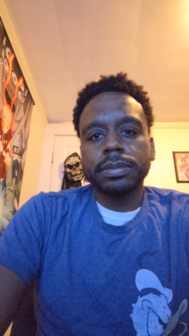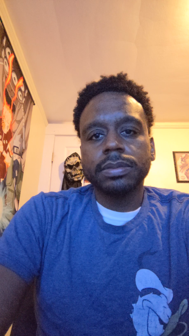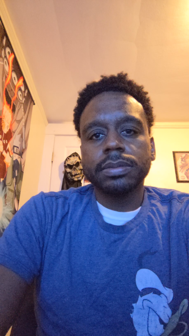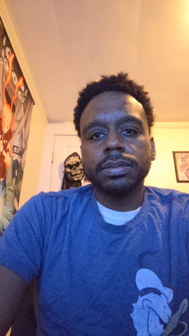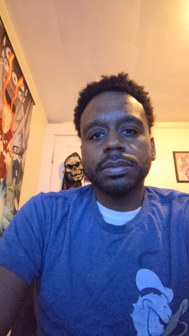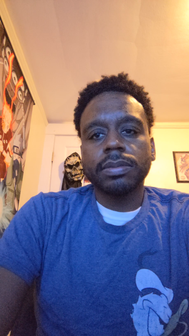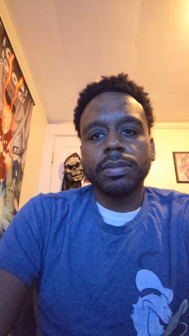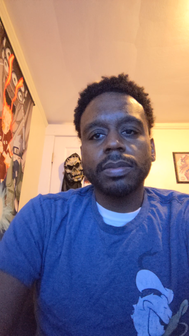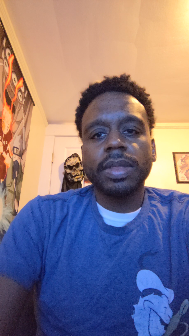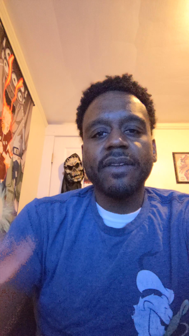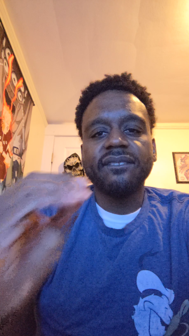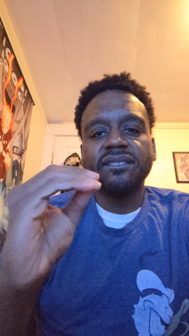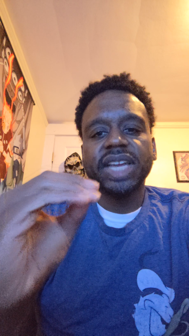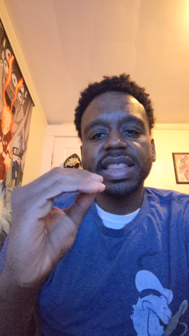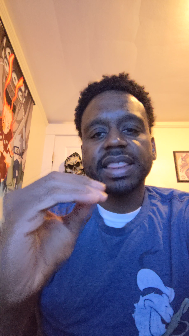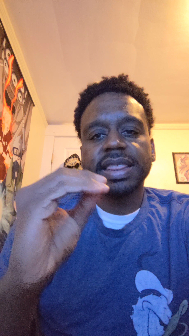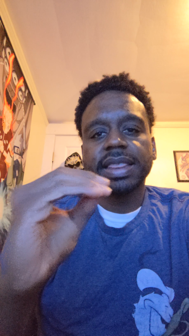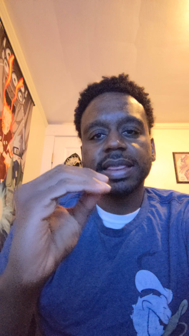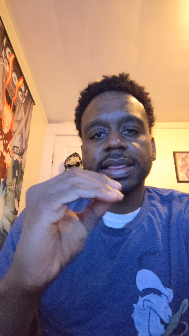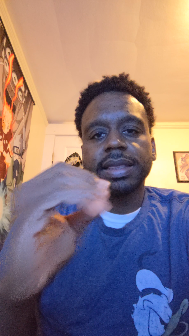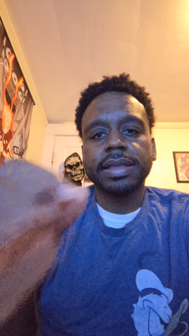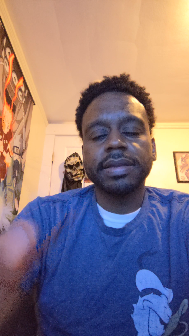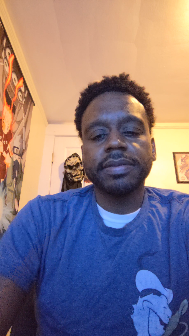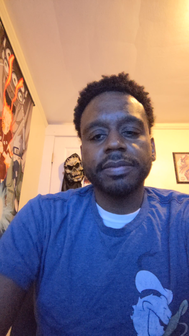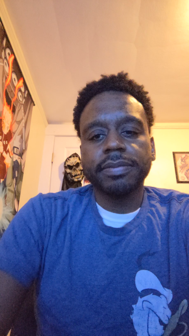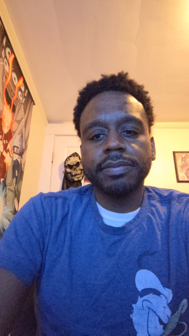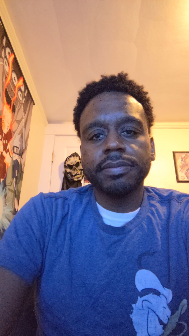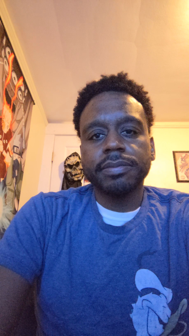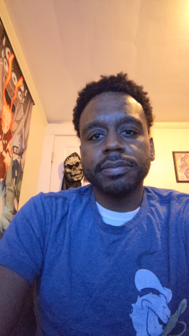fix